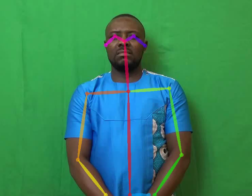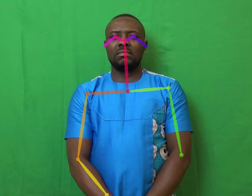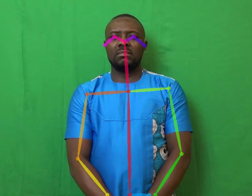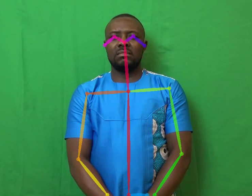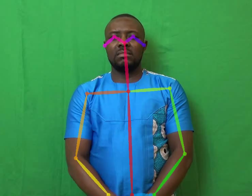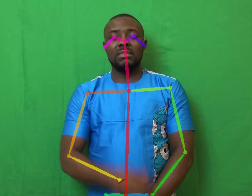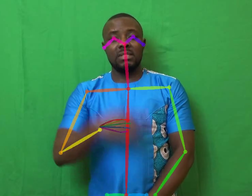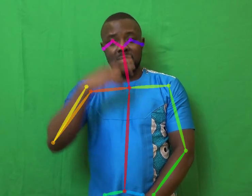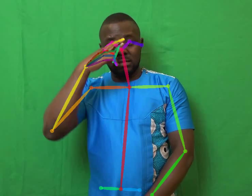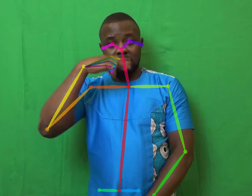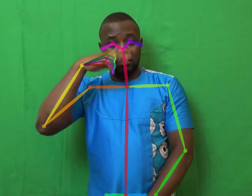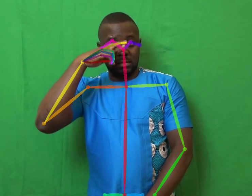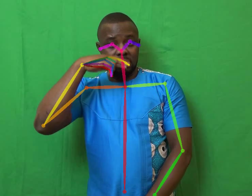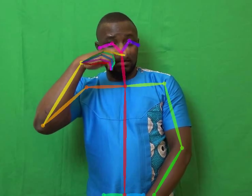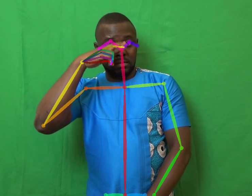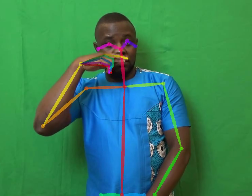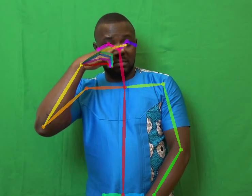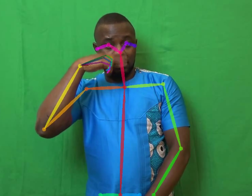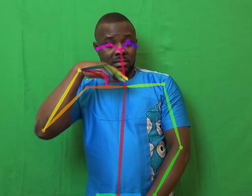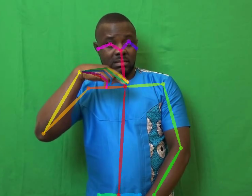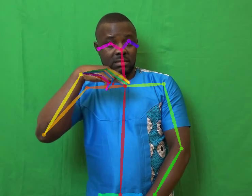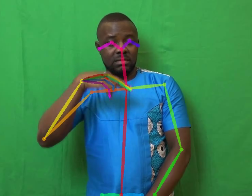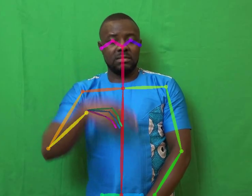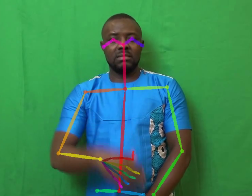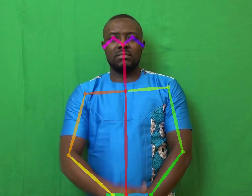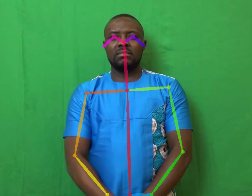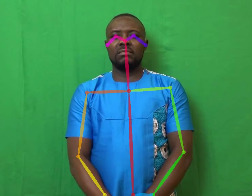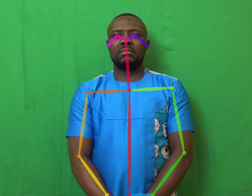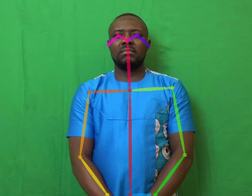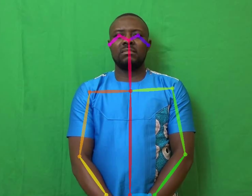rat